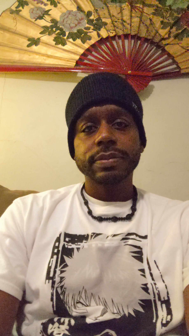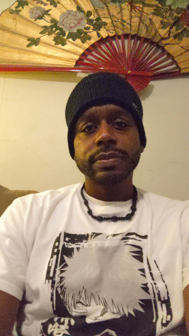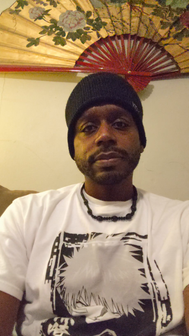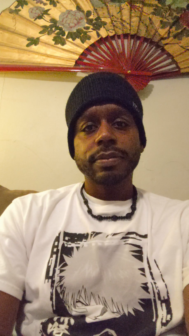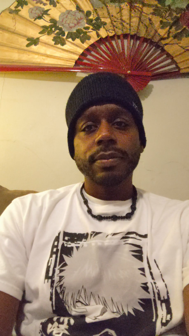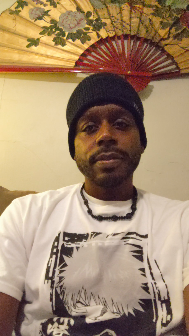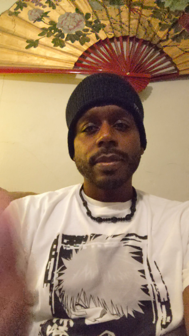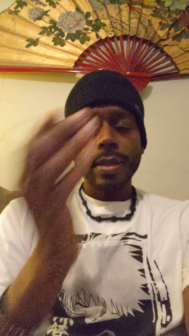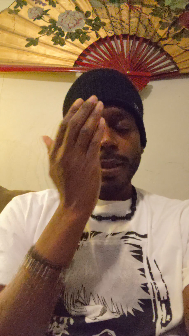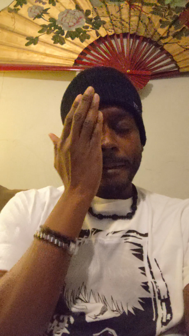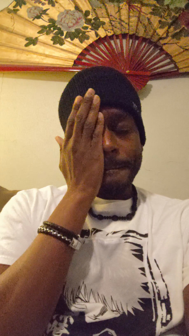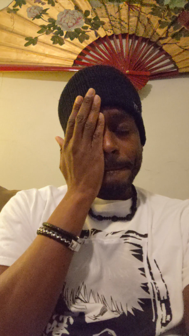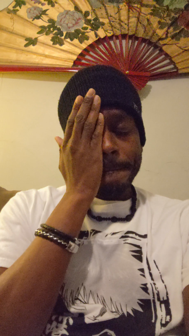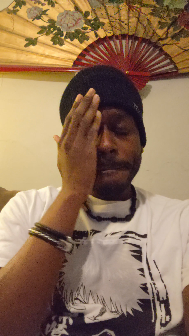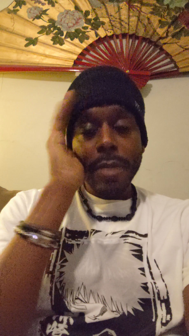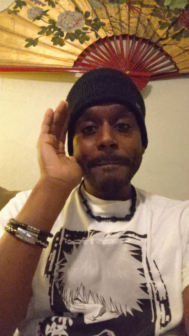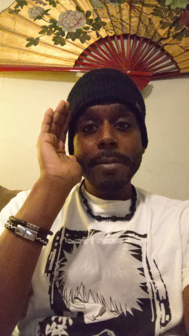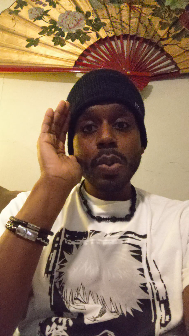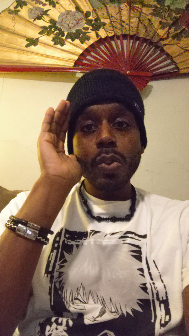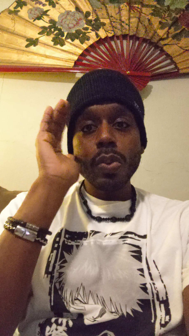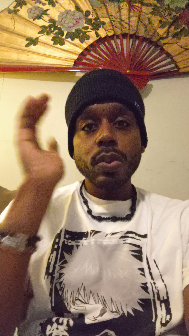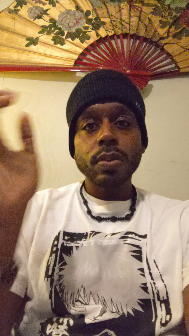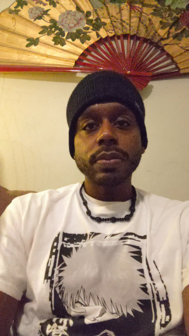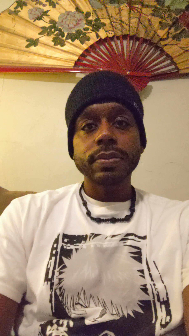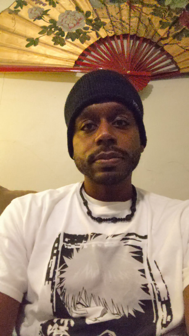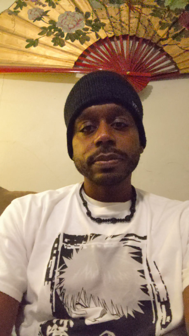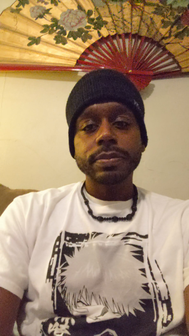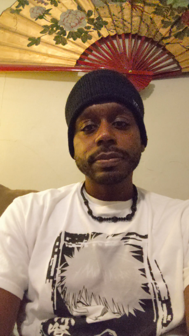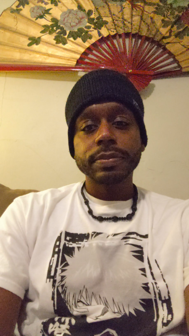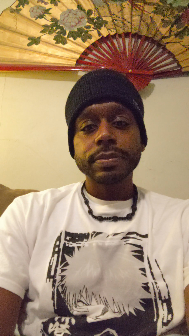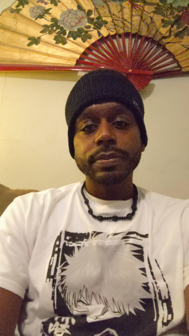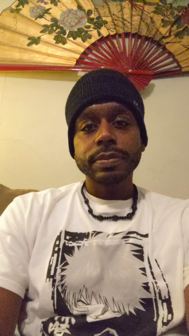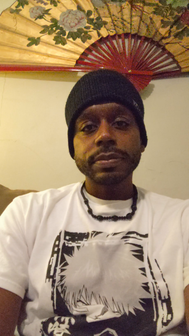peekaboo